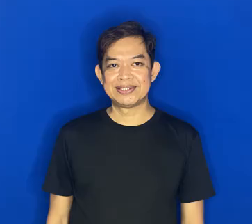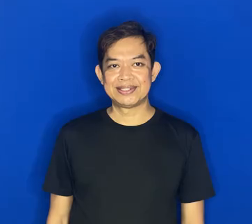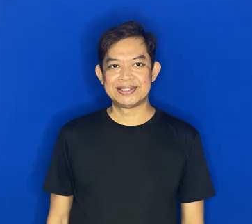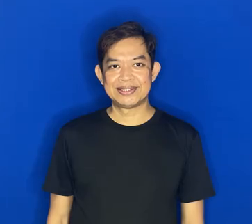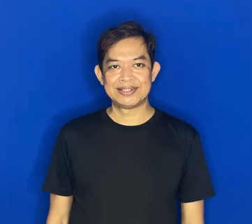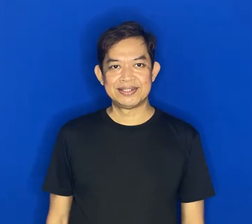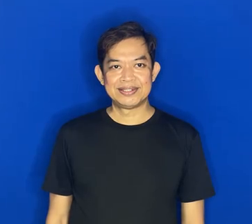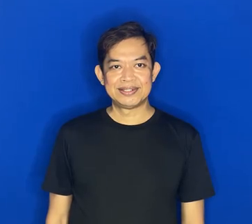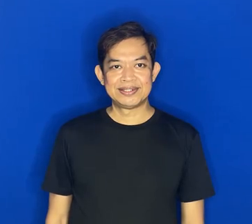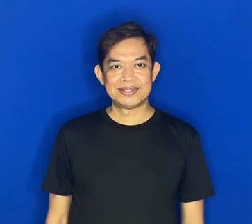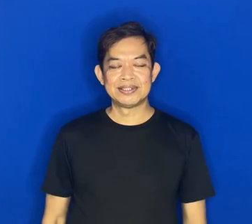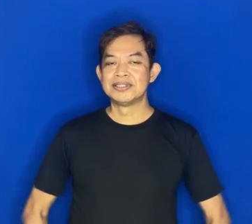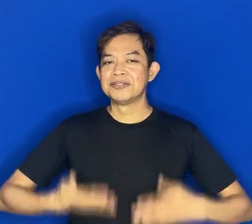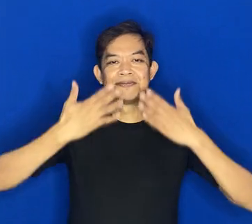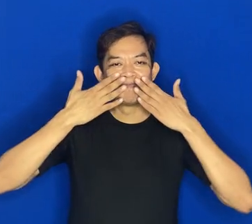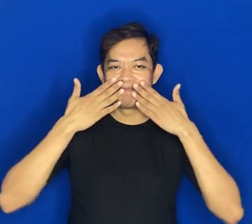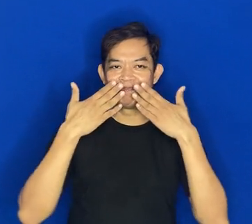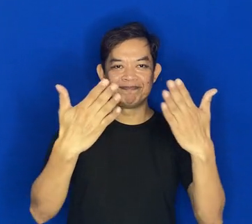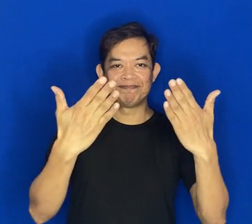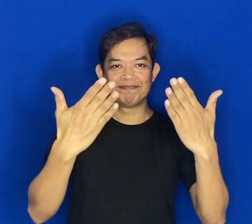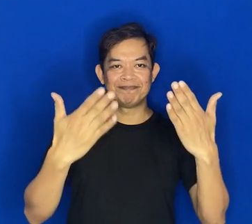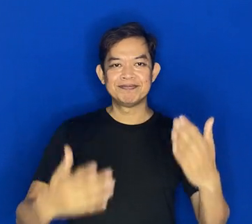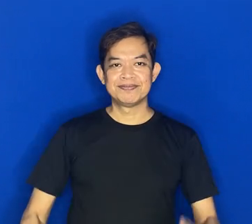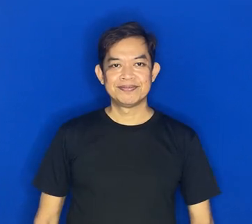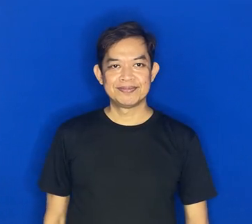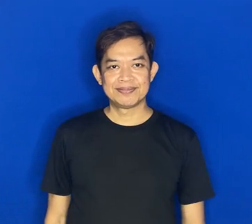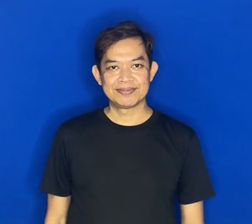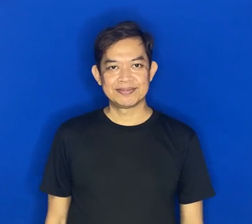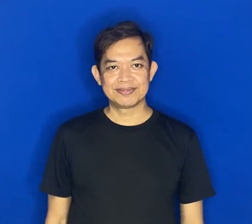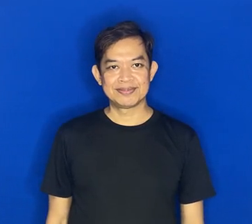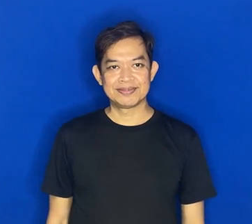thank you